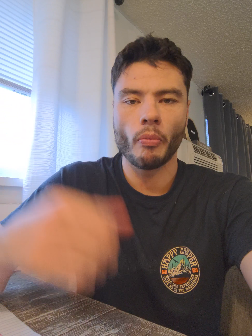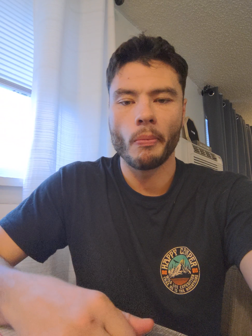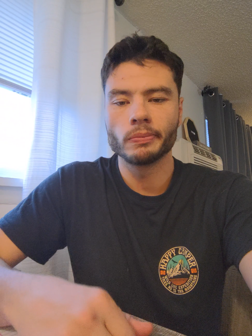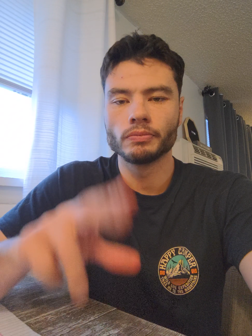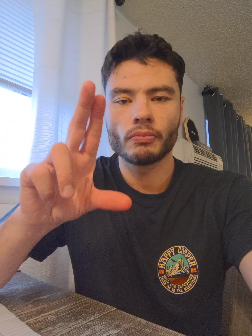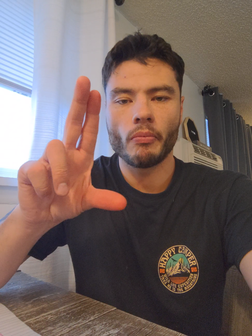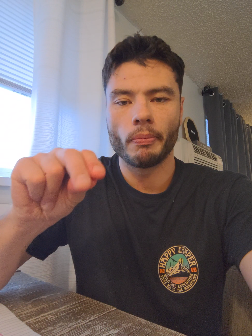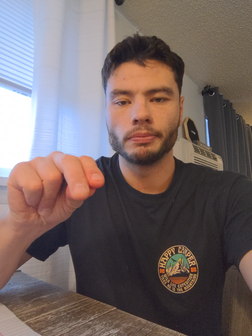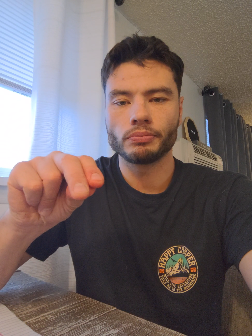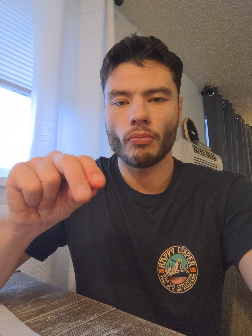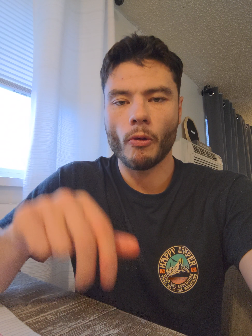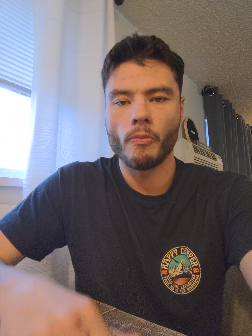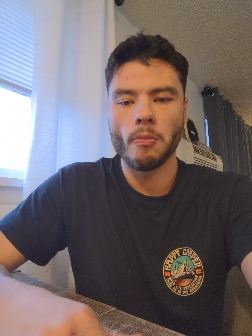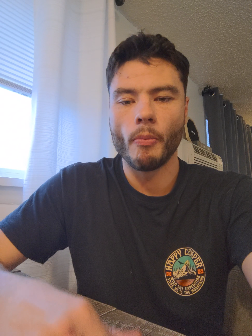no